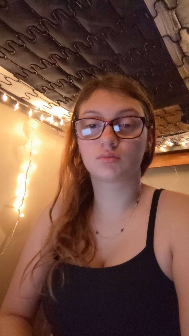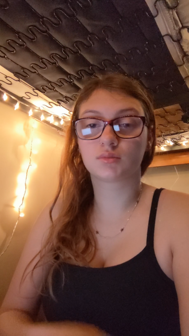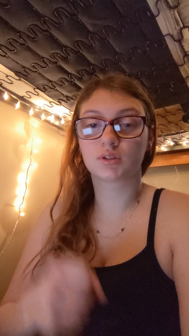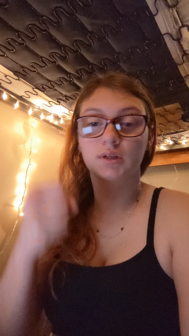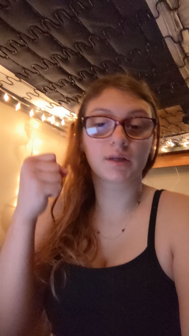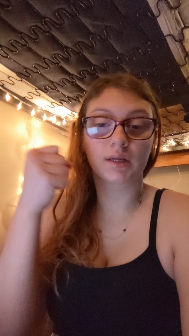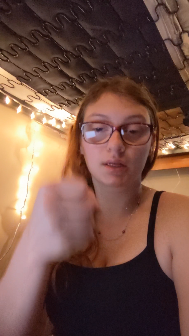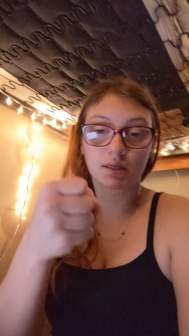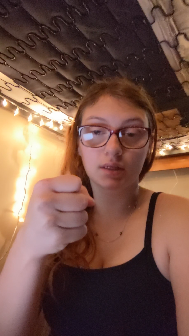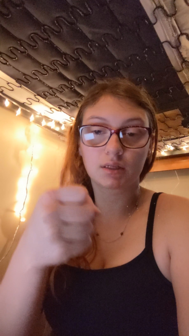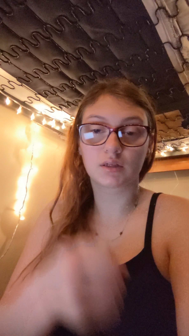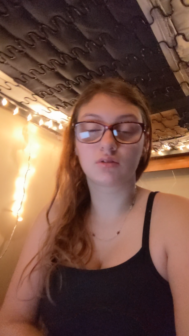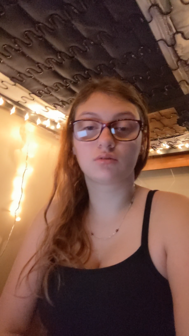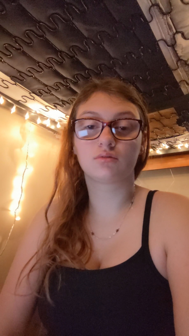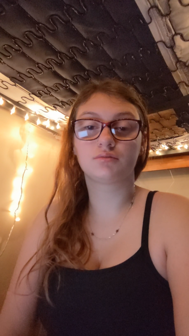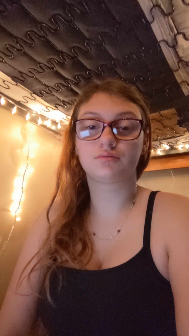hit